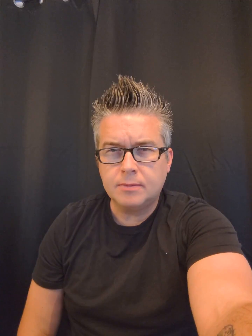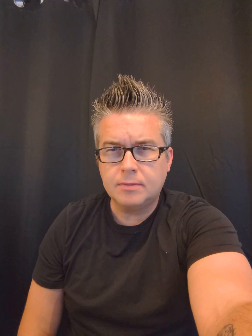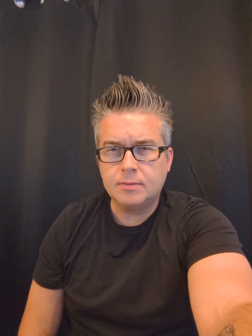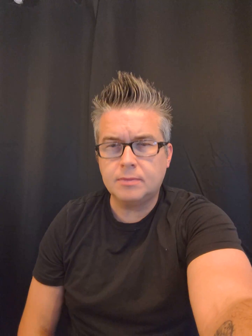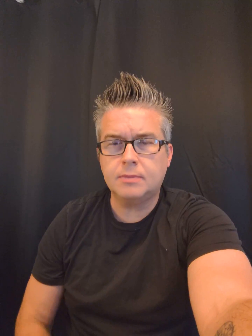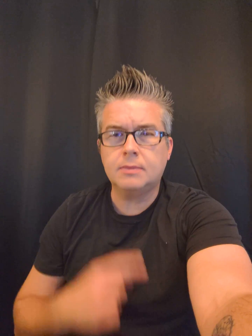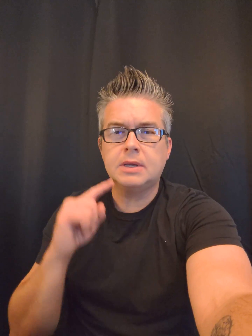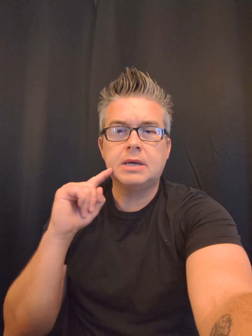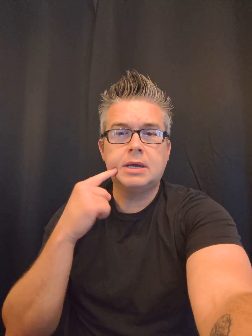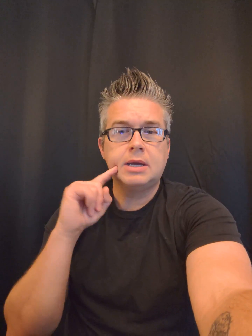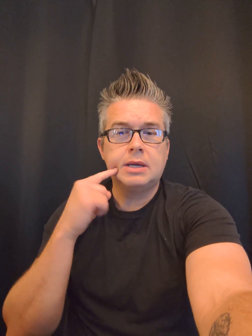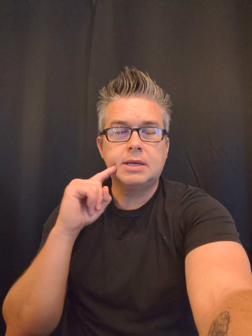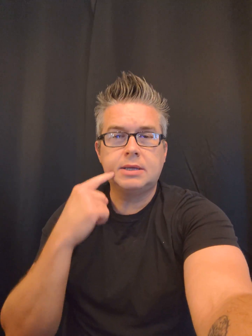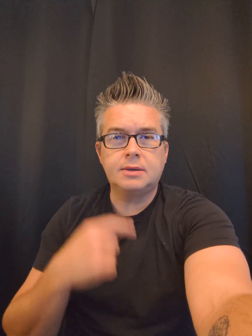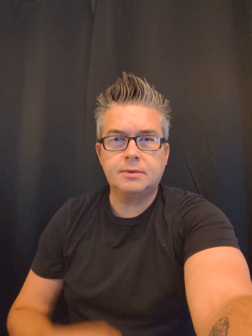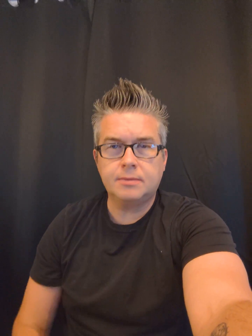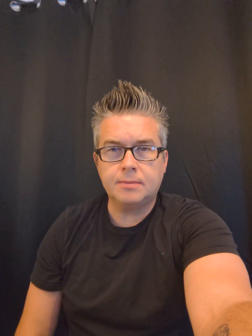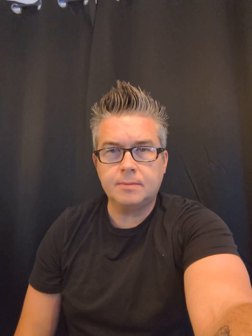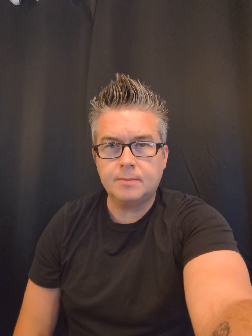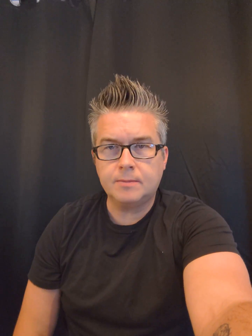candy